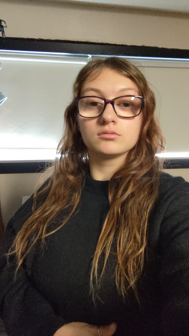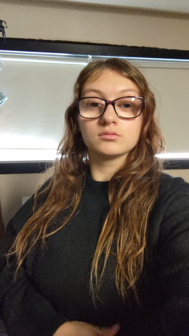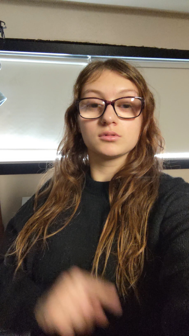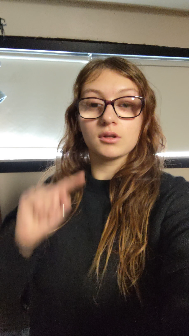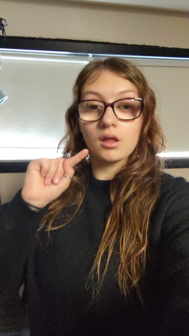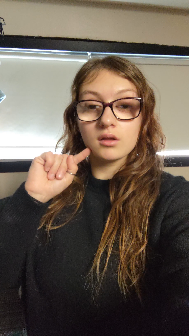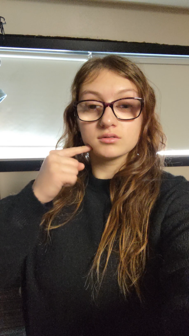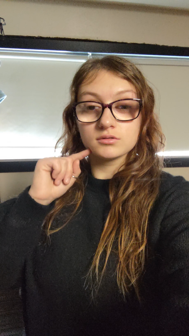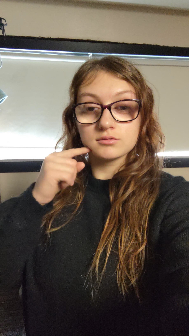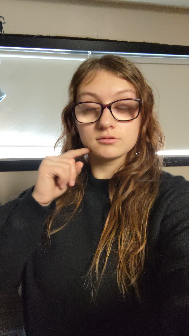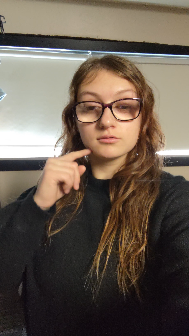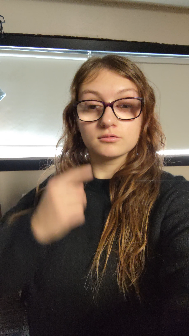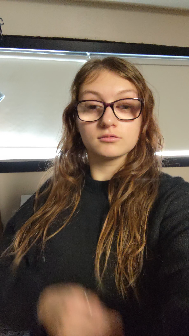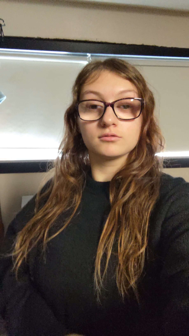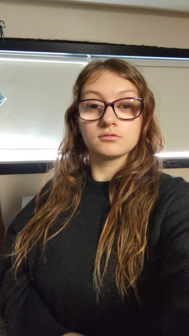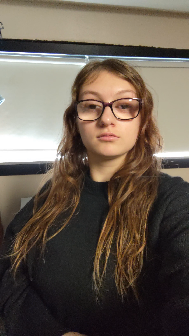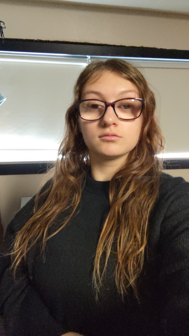candy